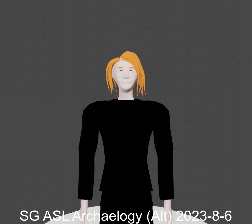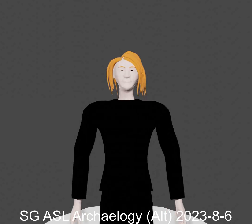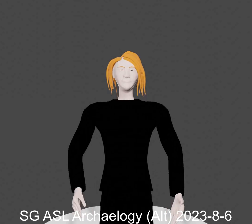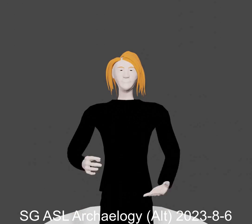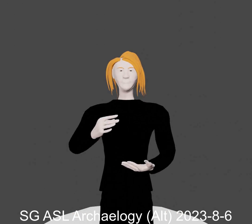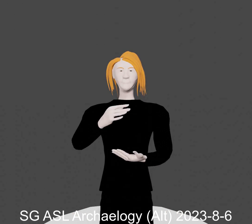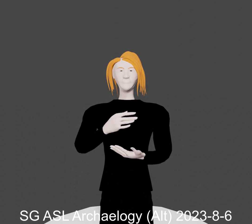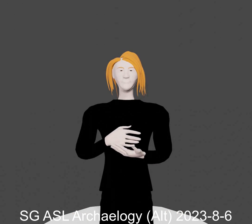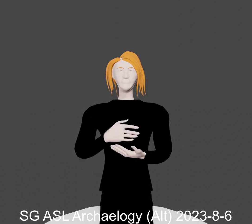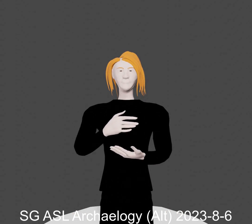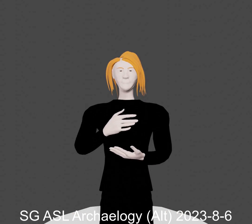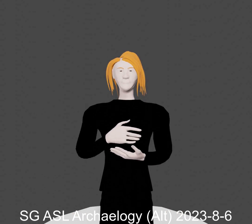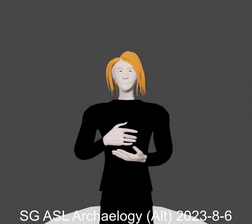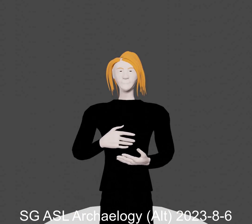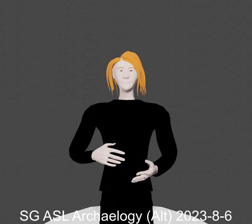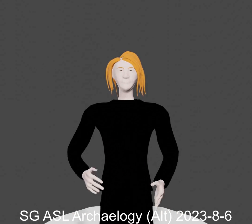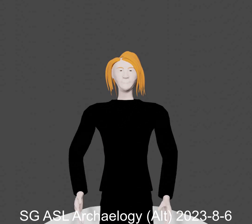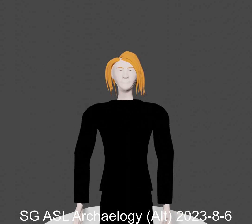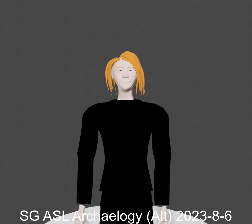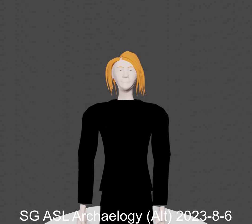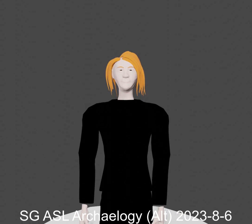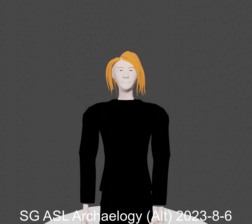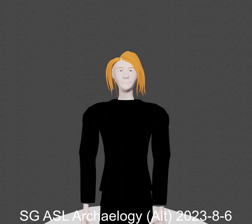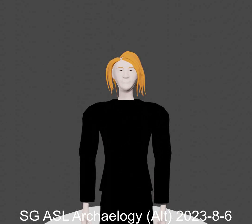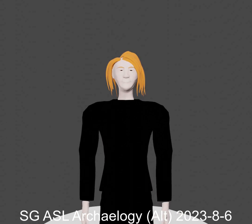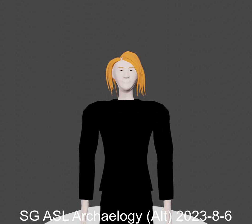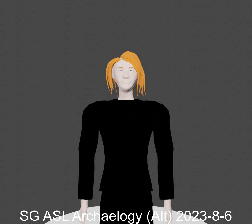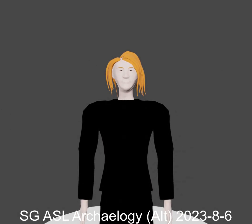Archaelogy